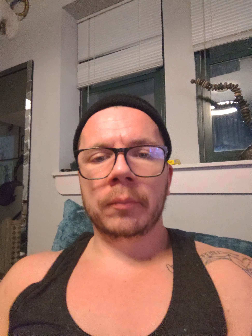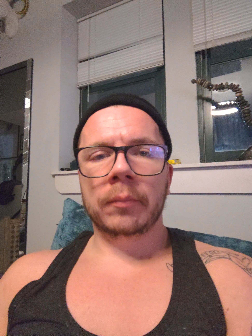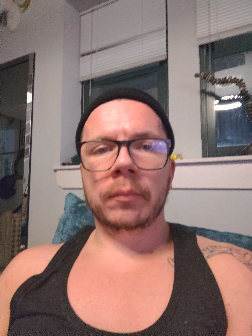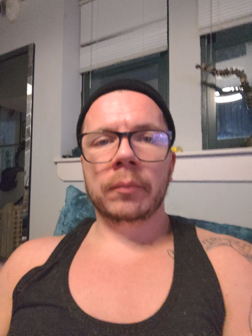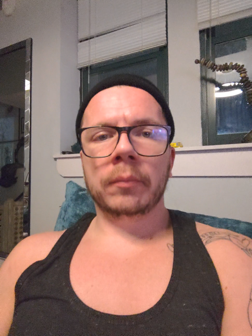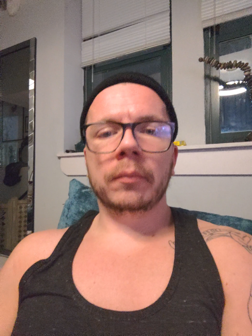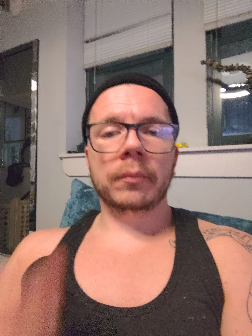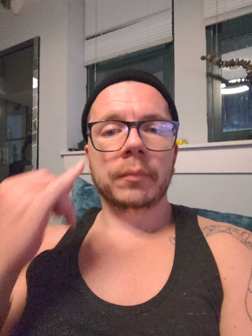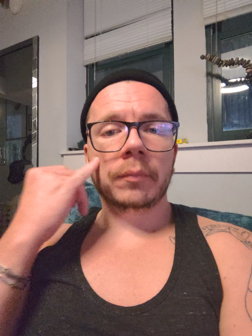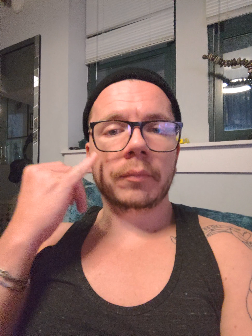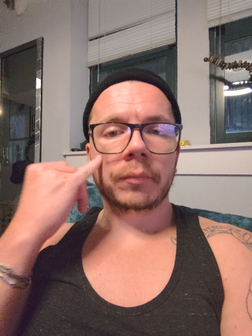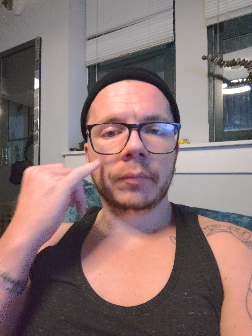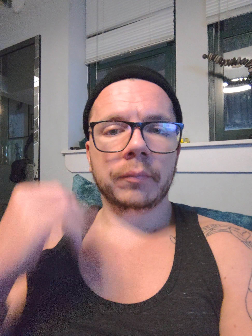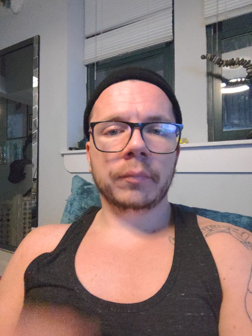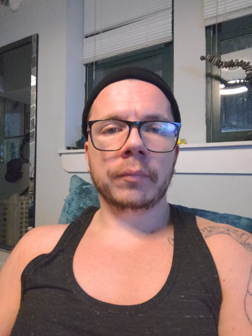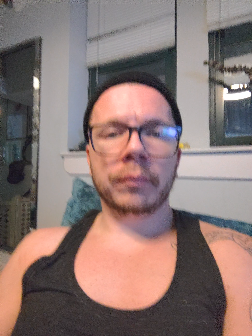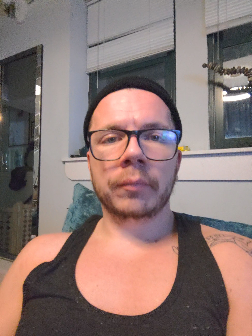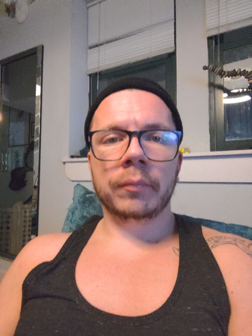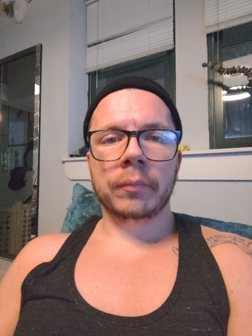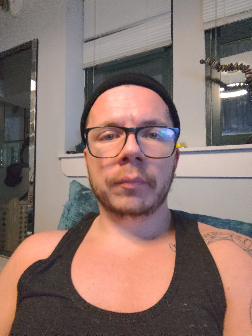if